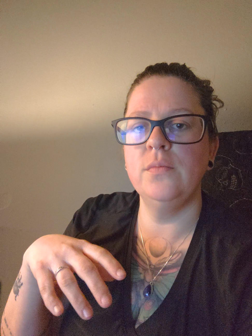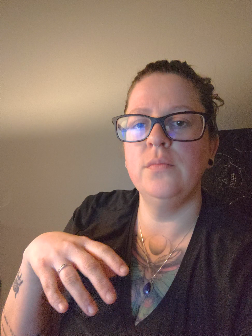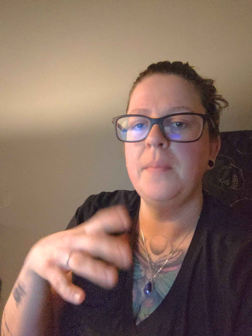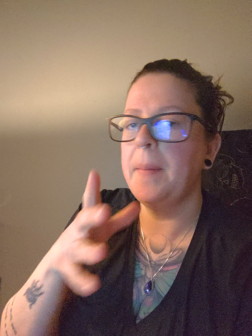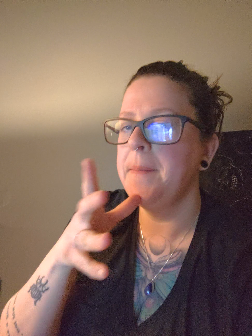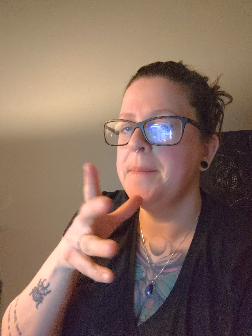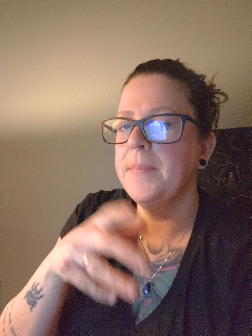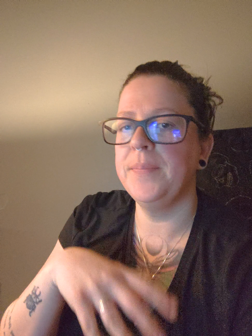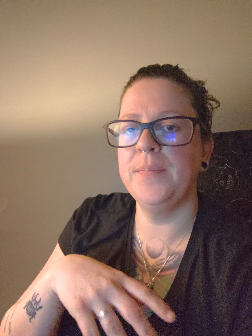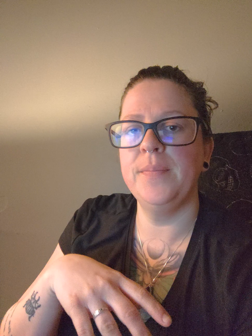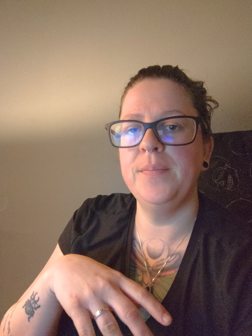mom